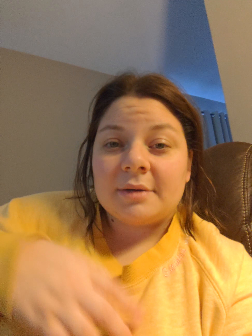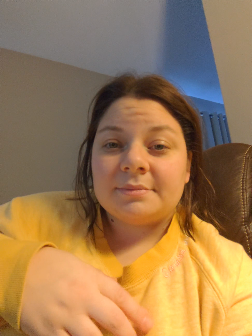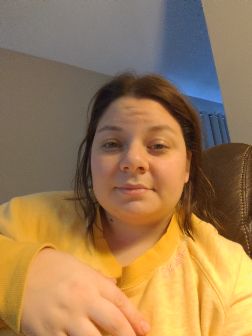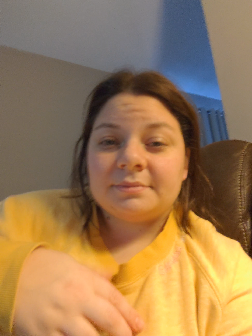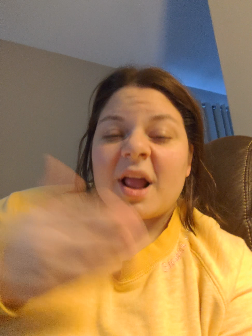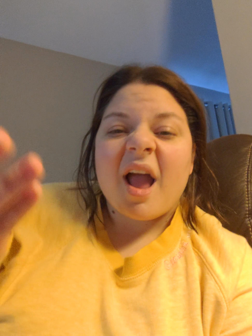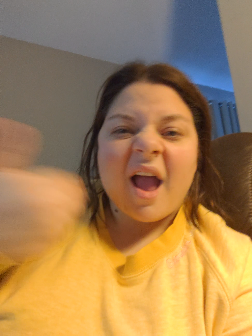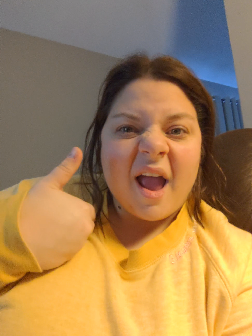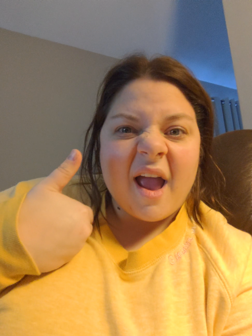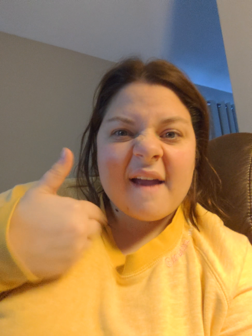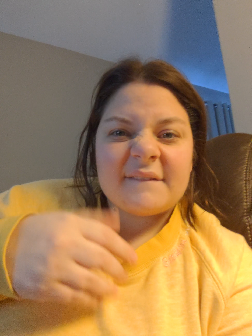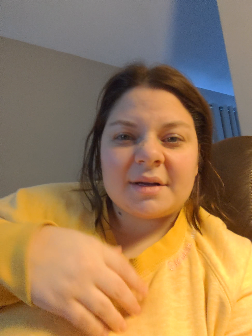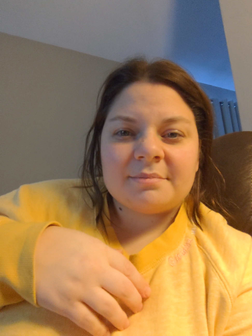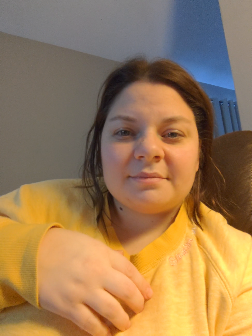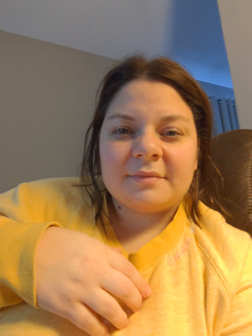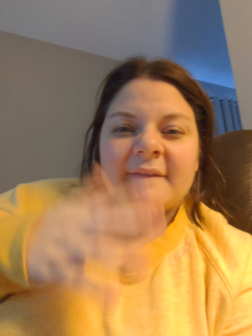have